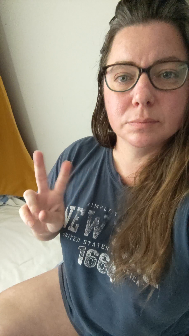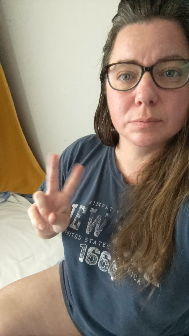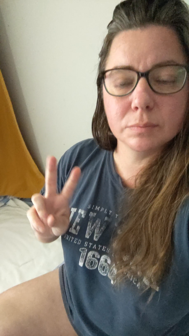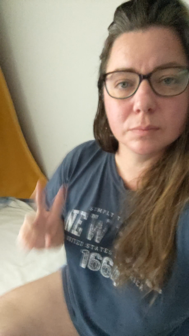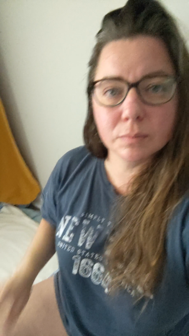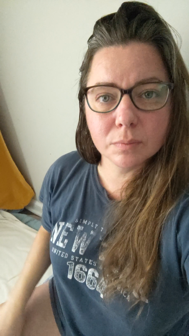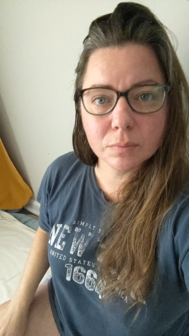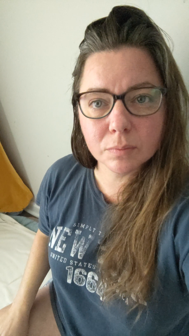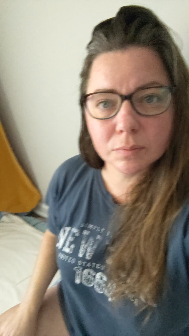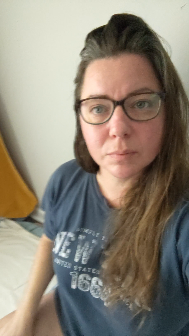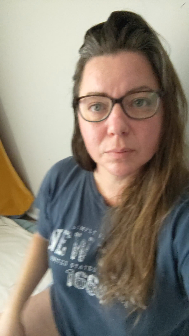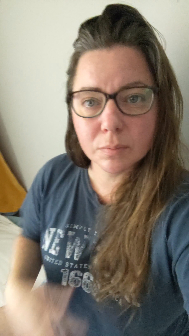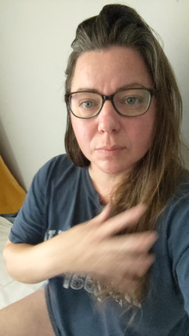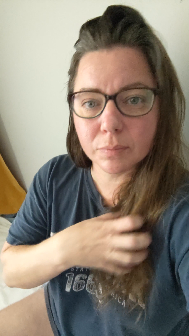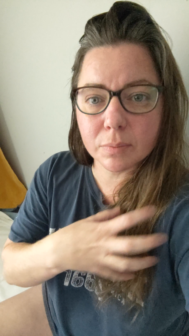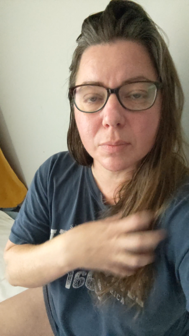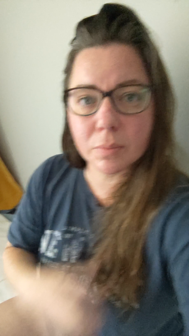bear